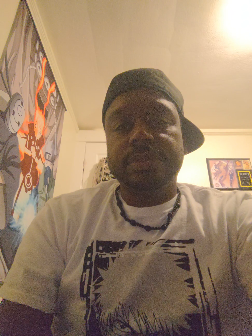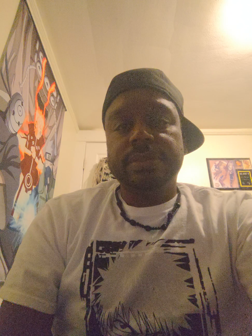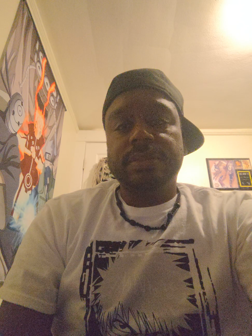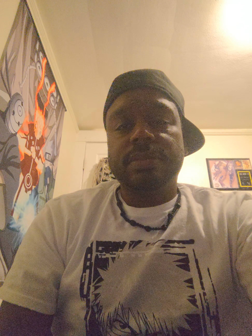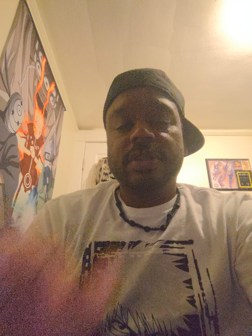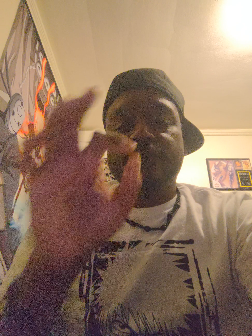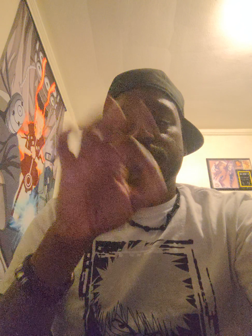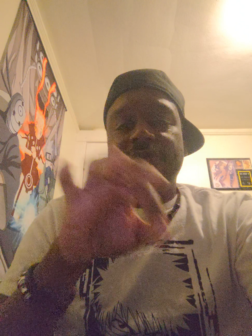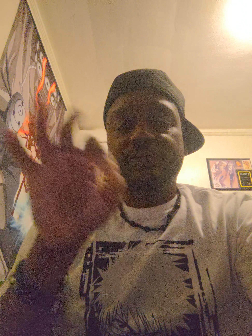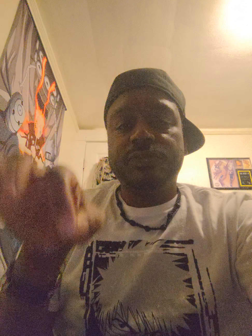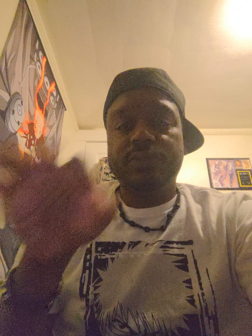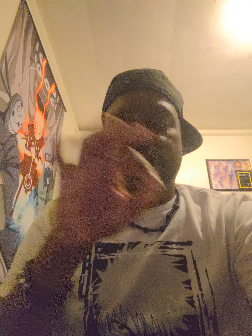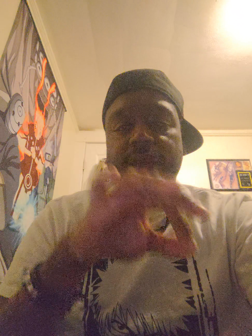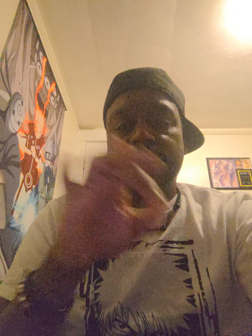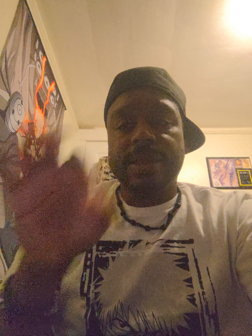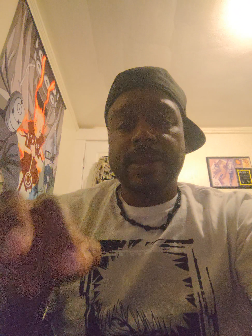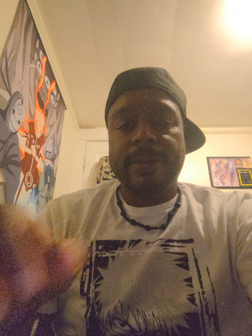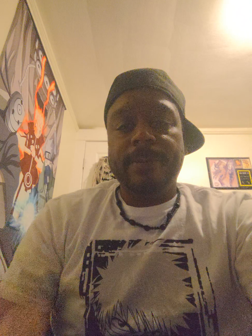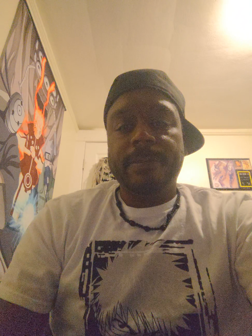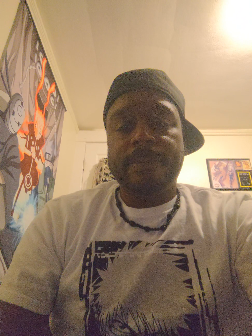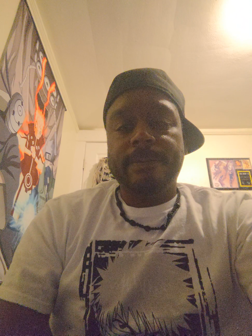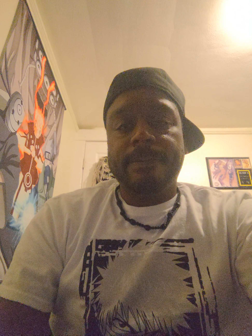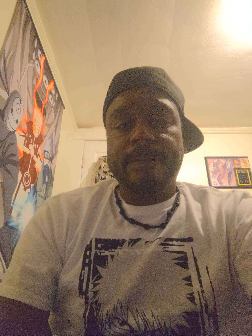french fries